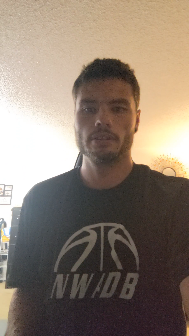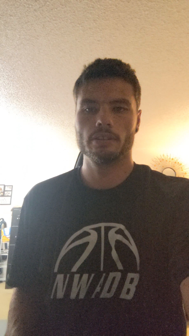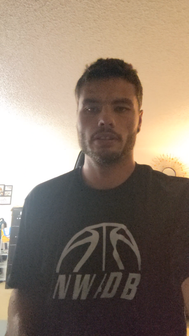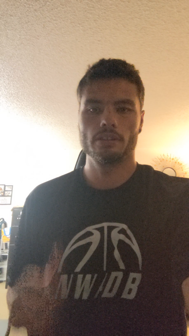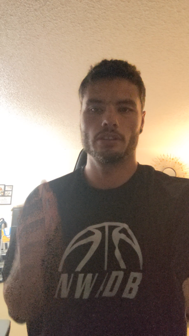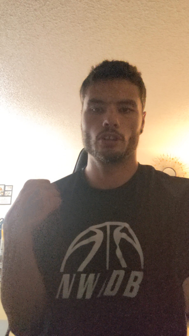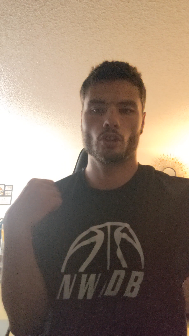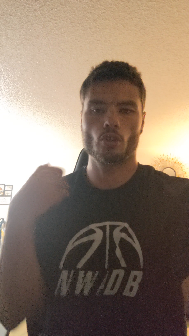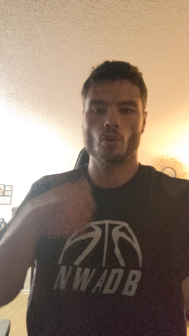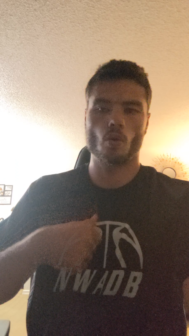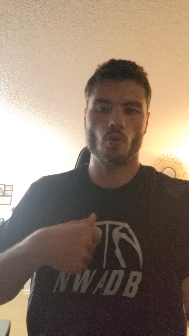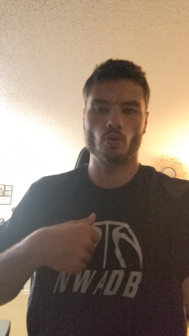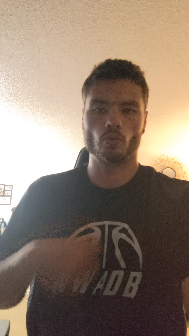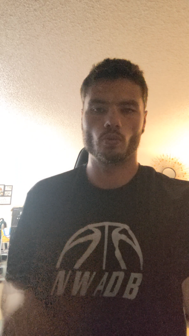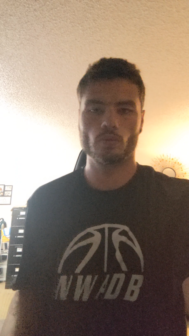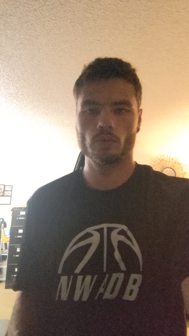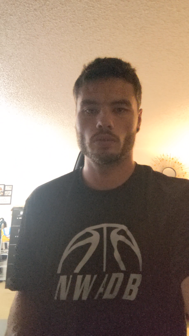coats